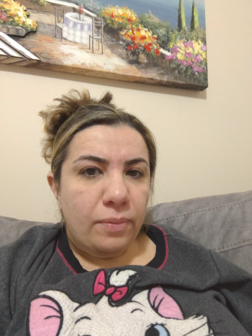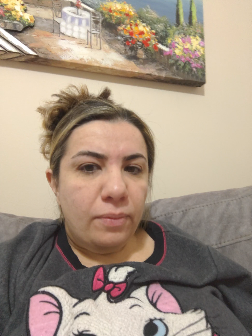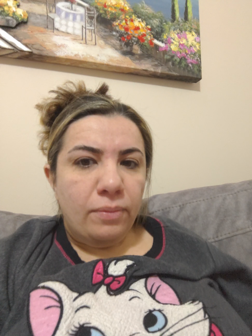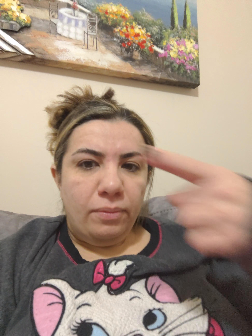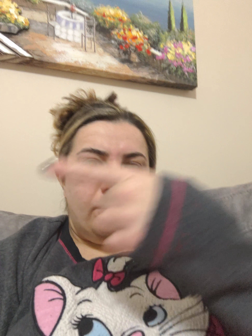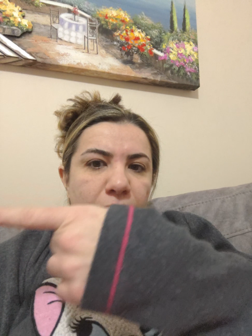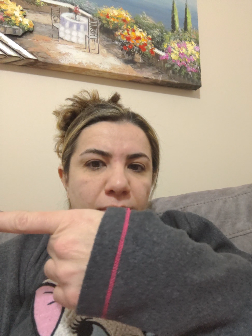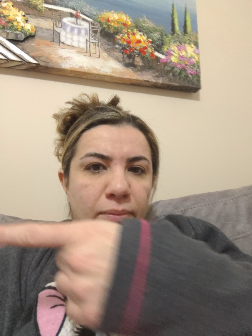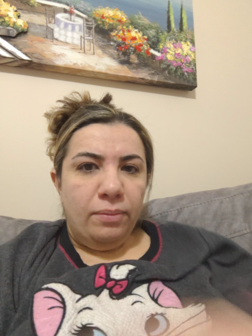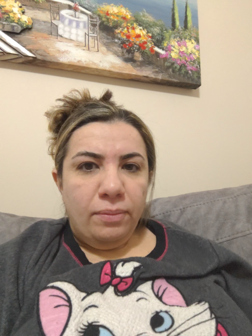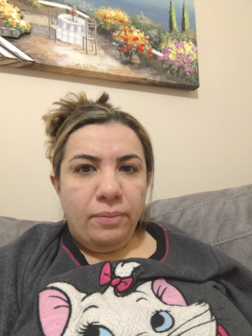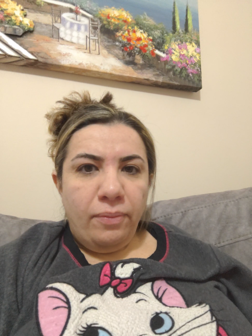he/she/it